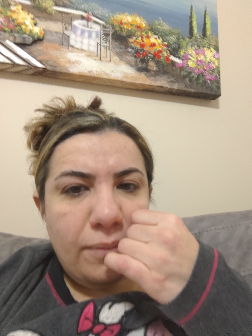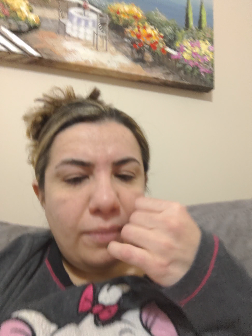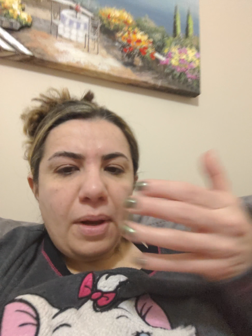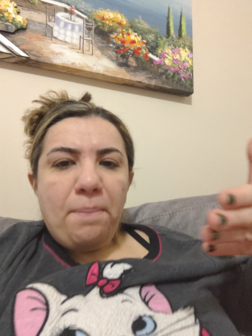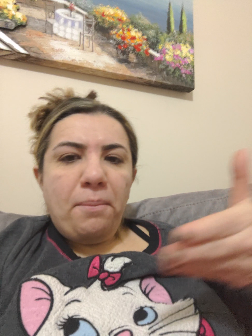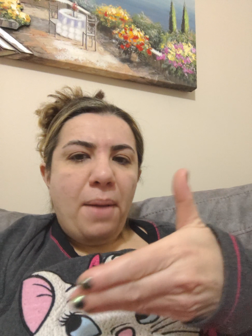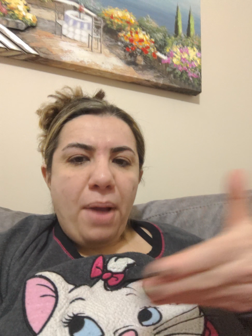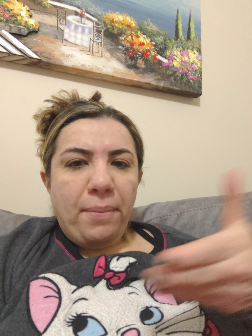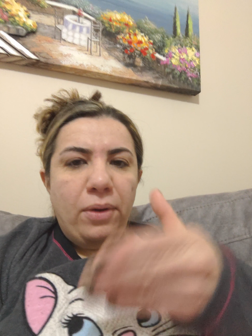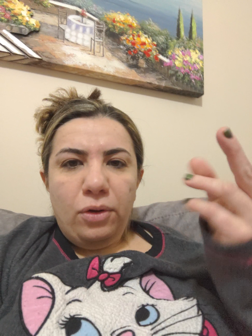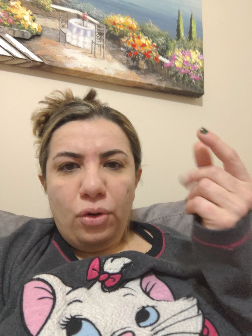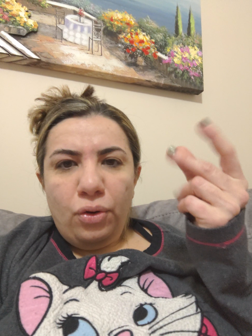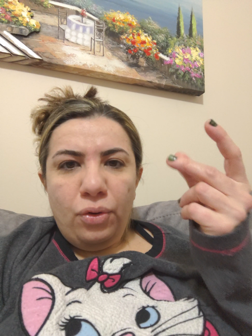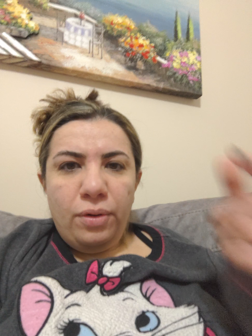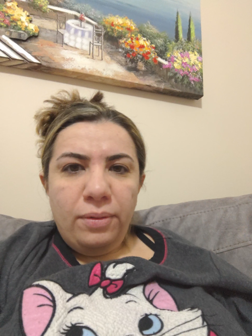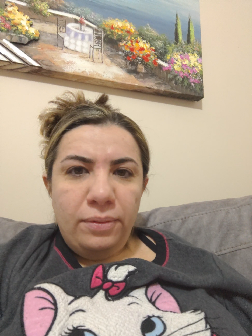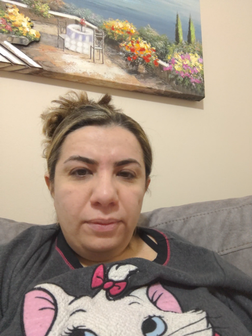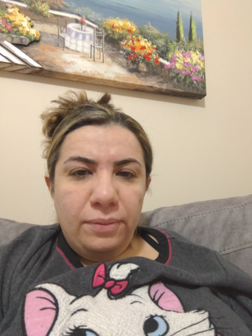puppy